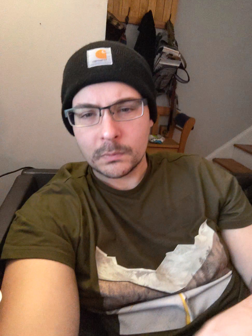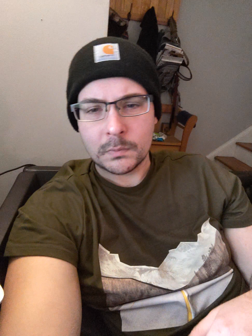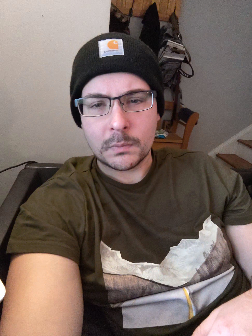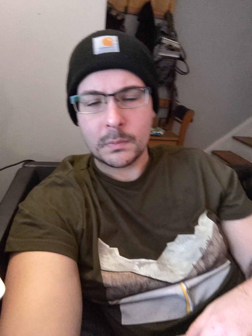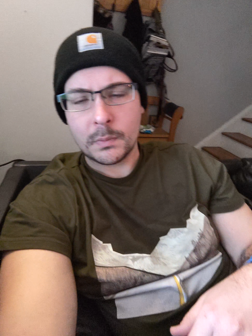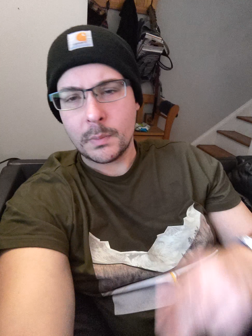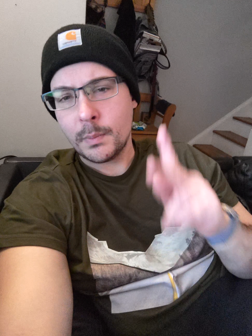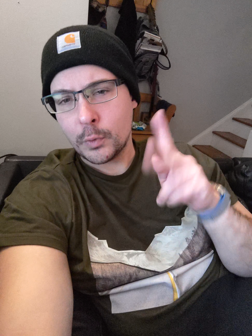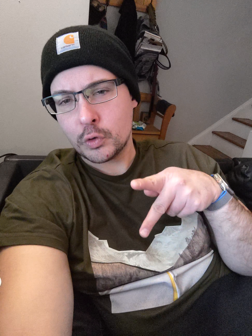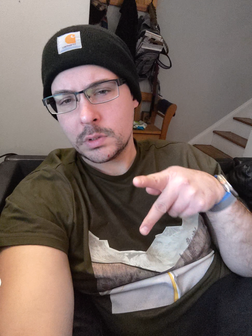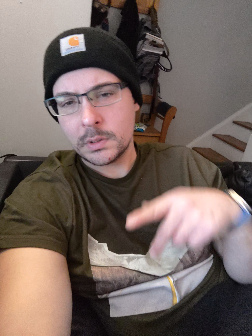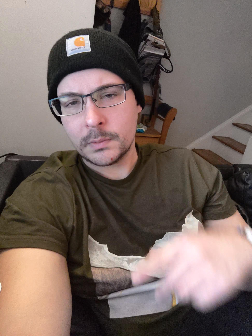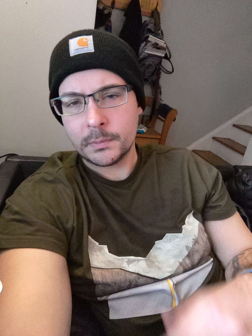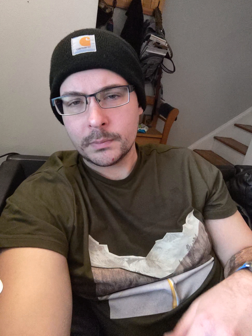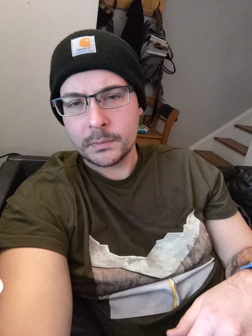person